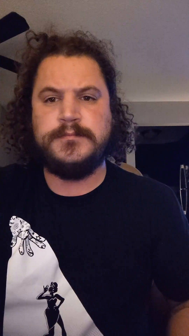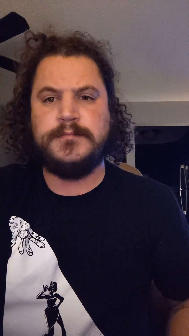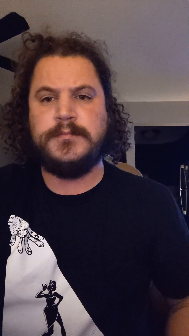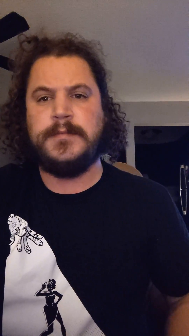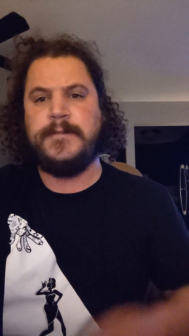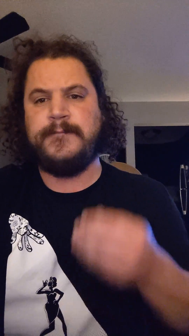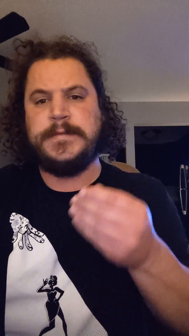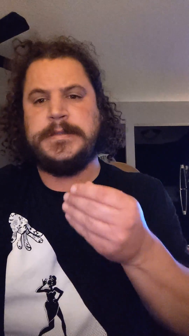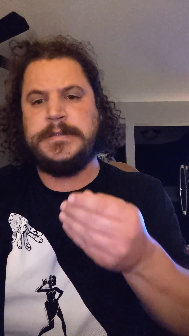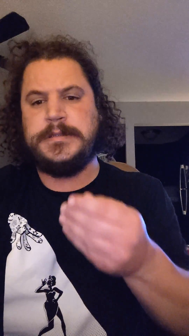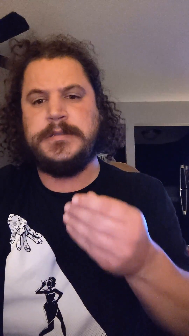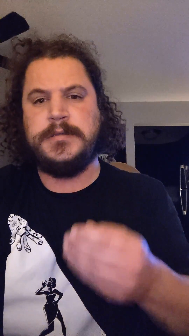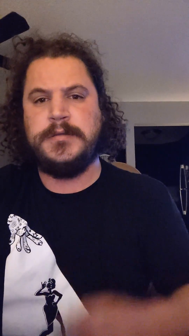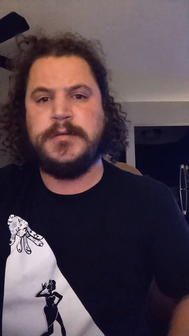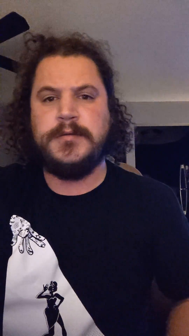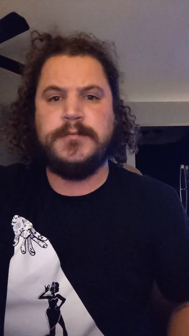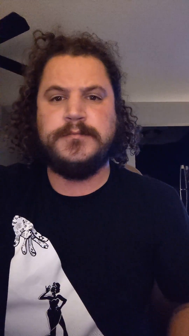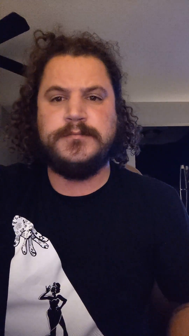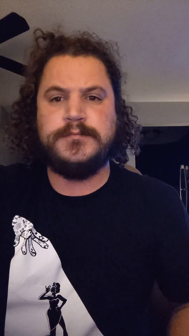feed